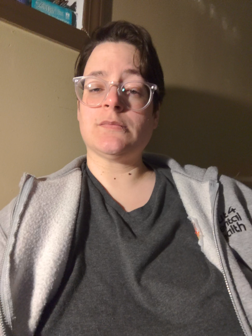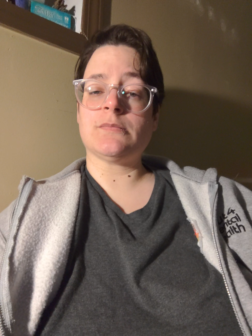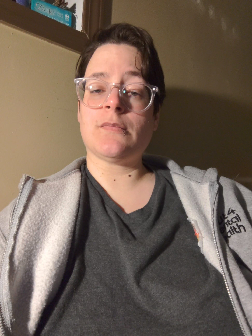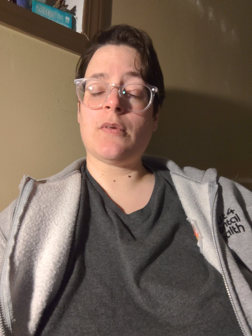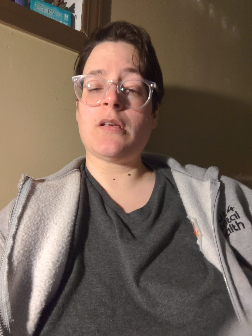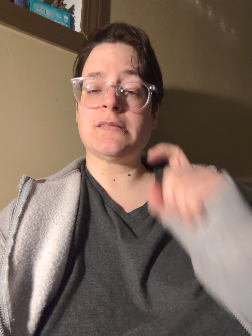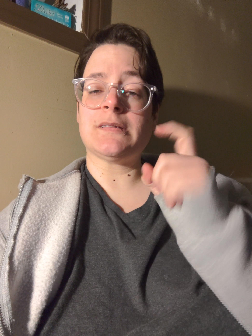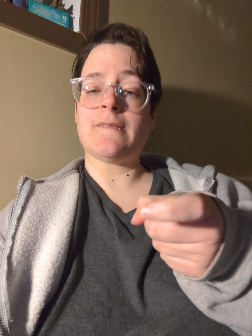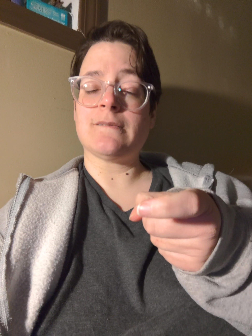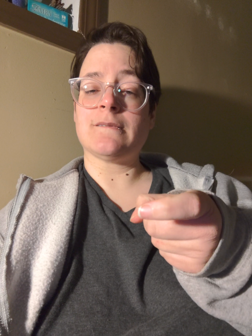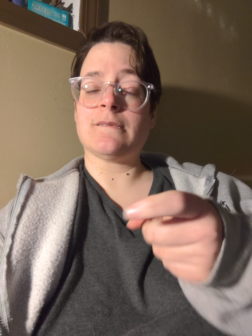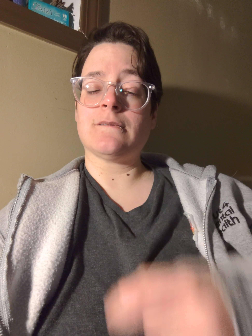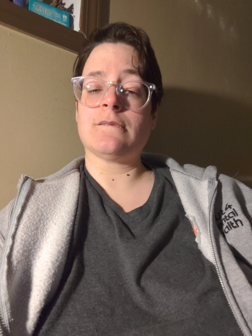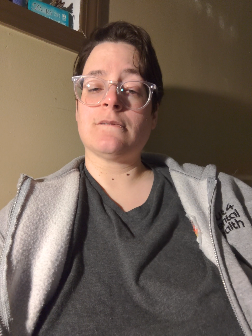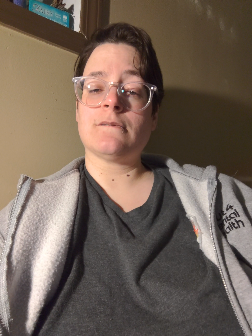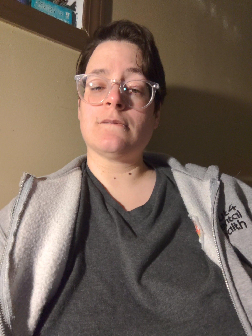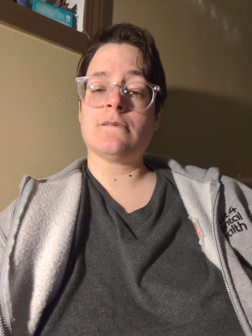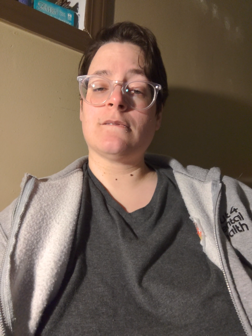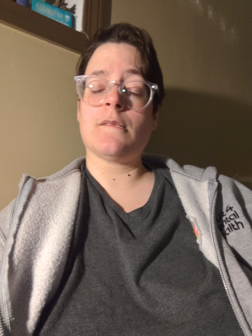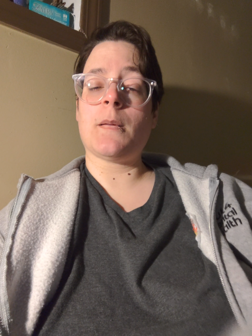gift